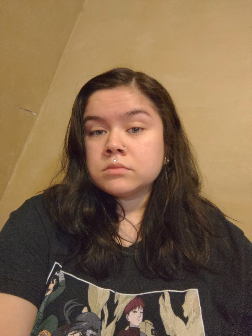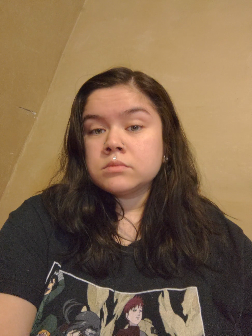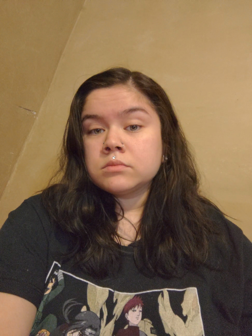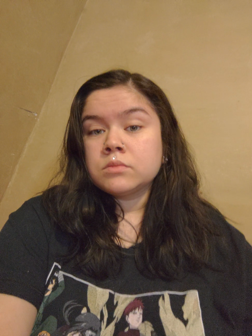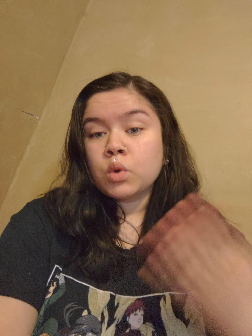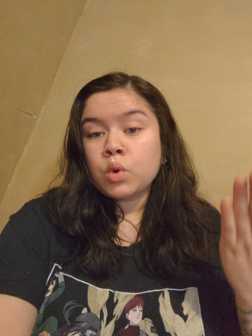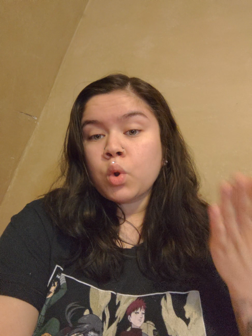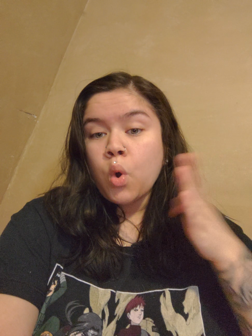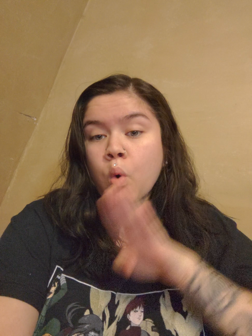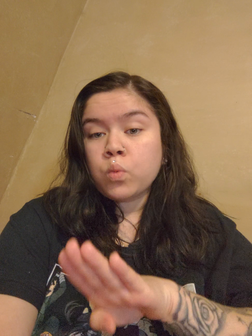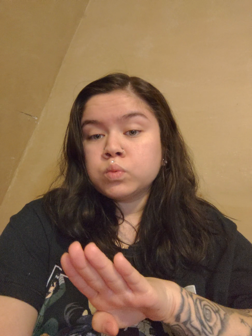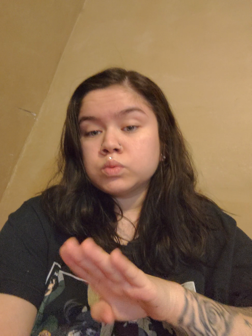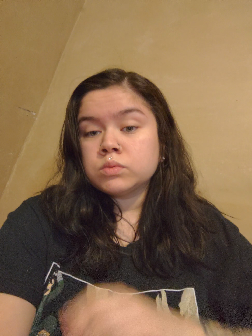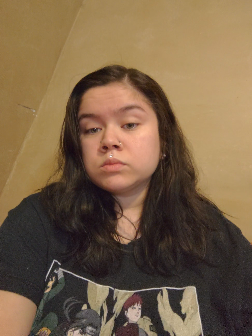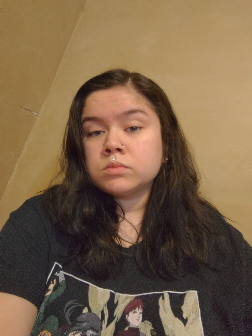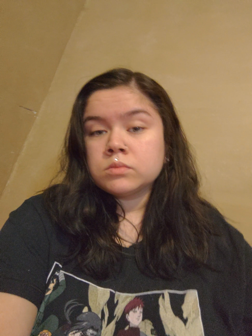close